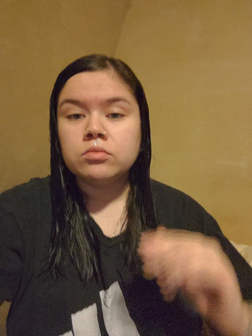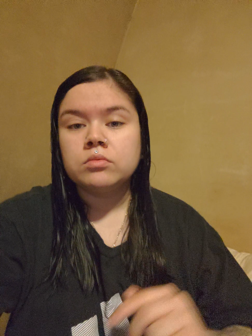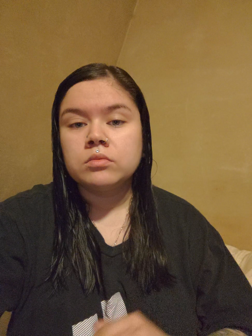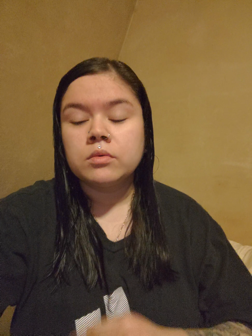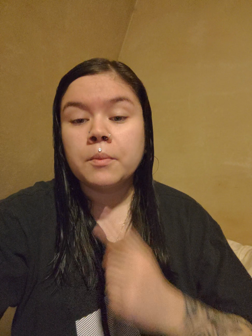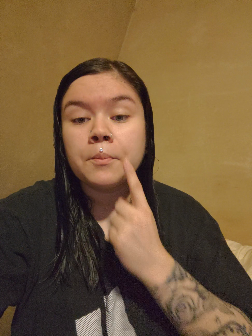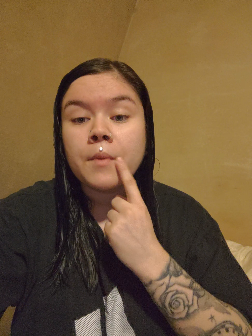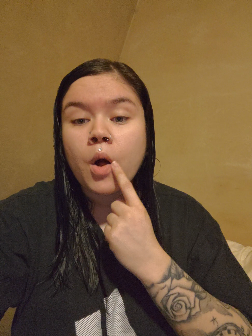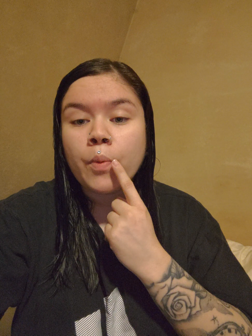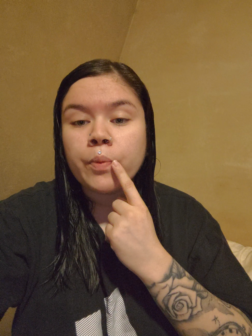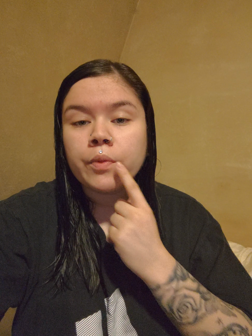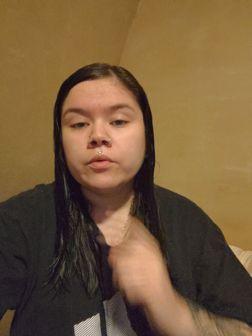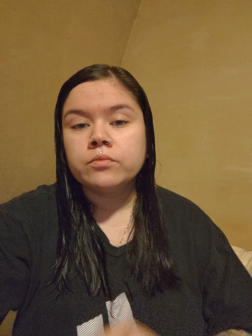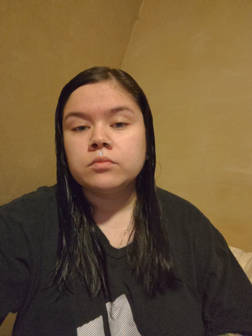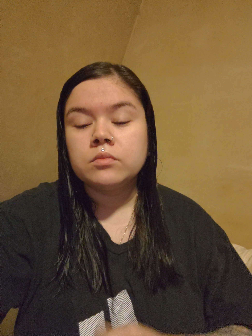mouth